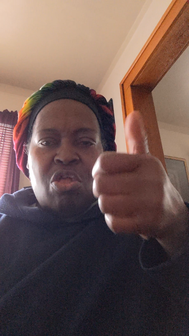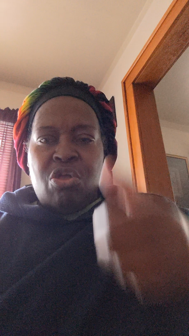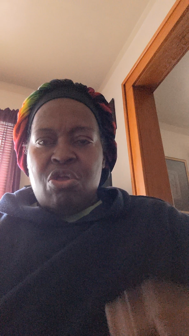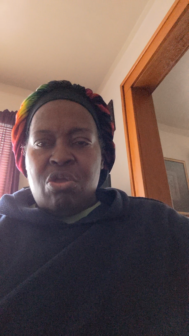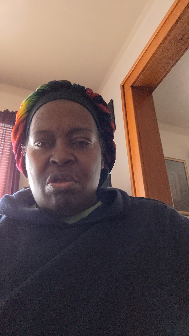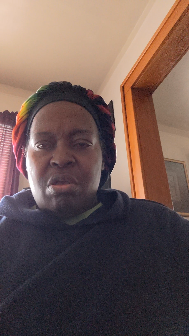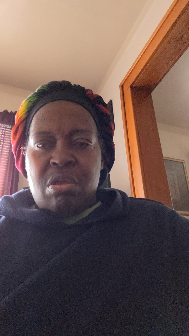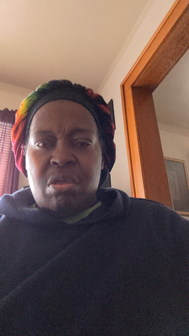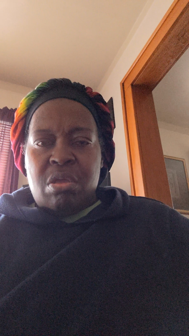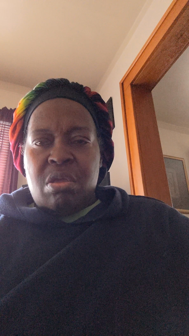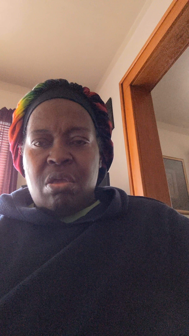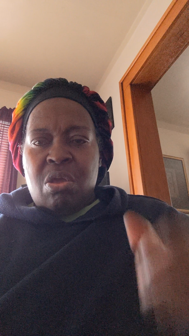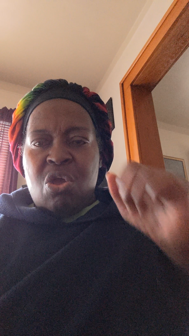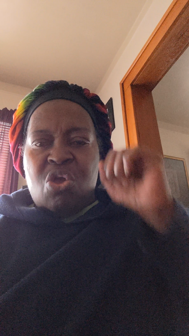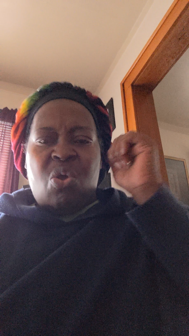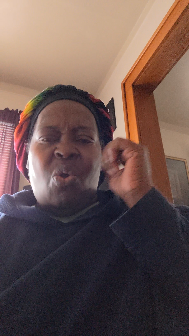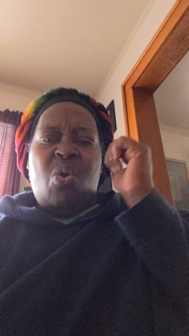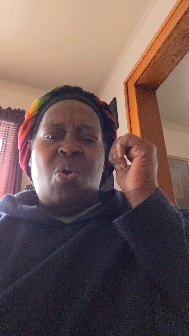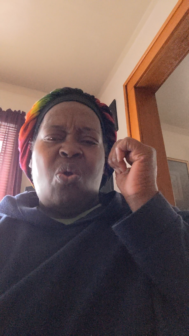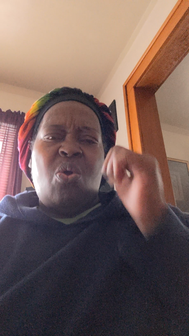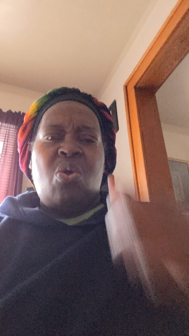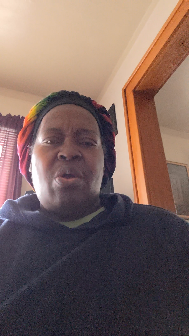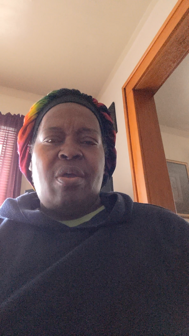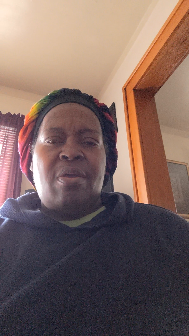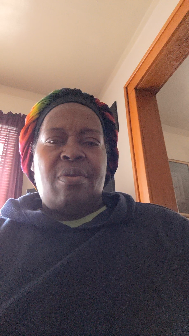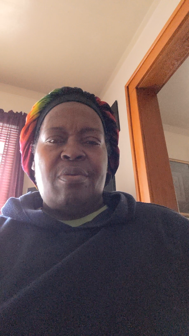cold